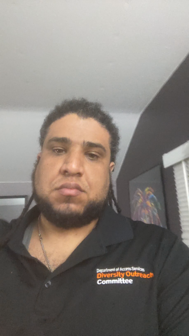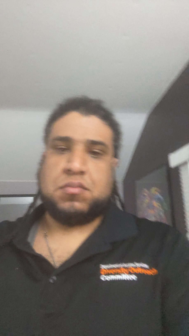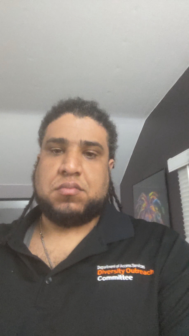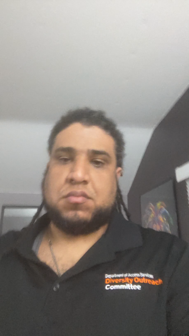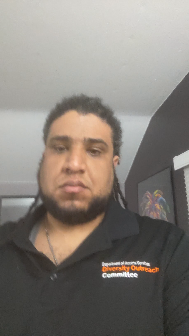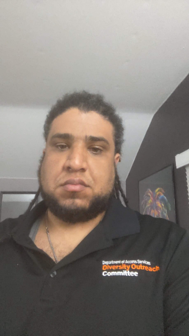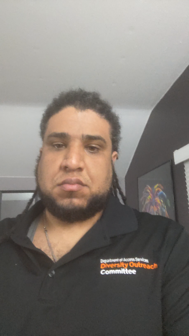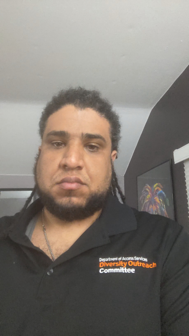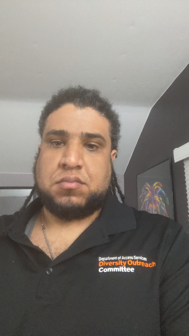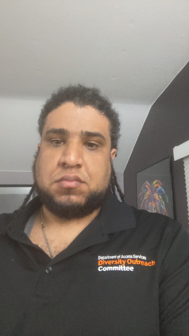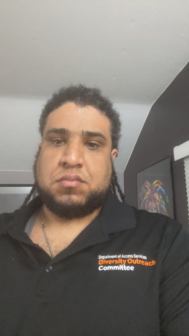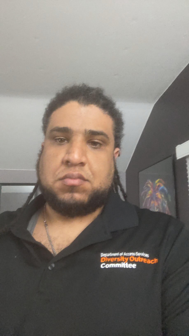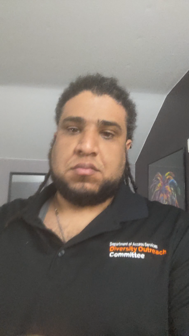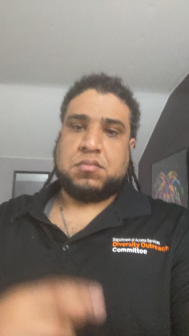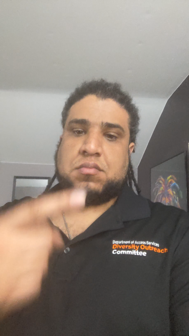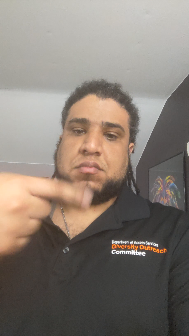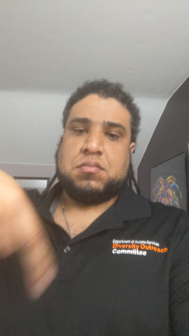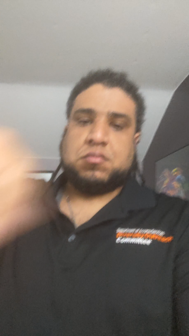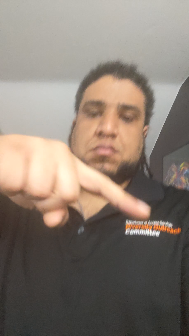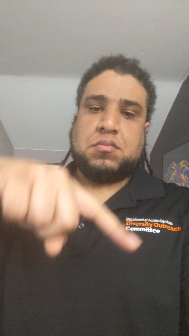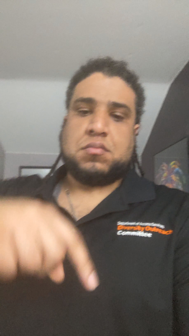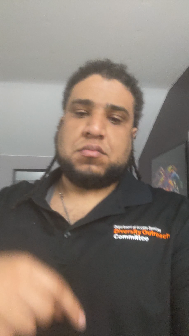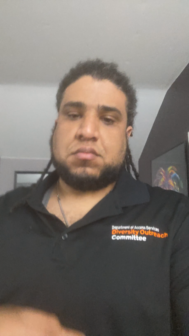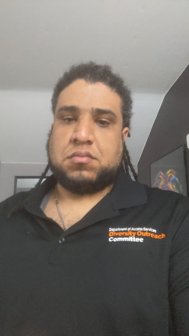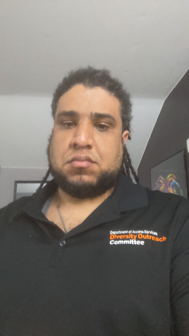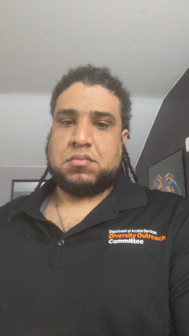around